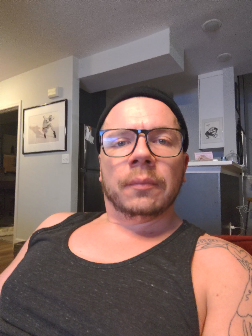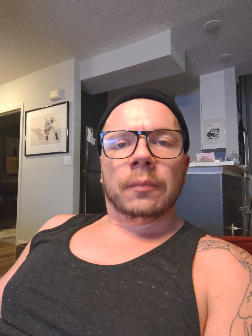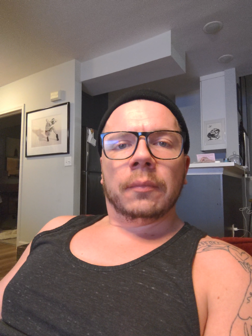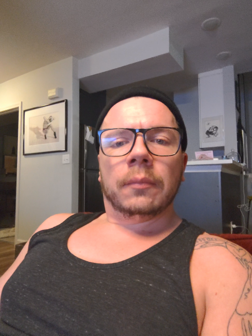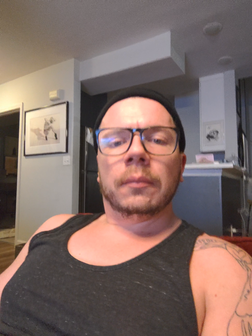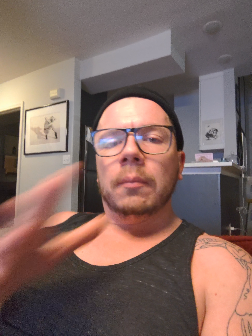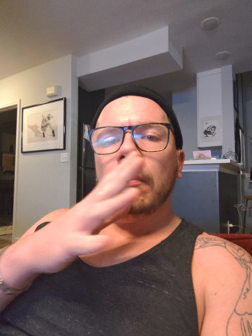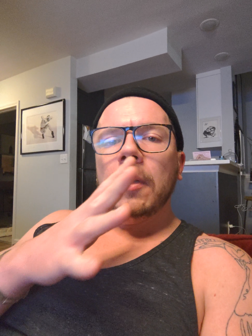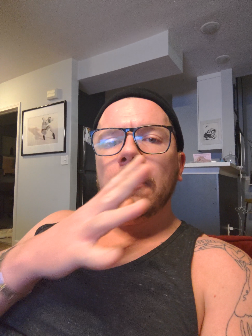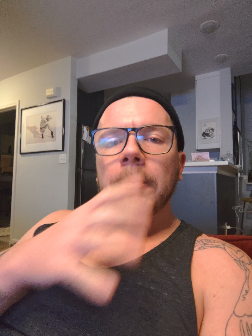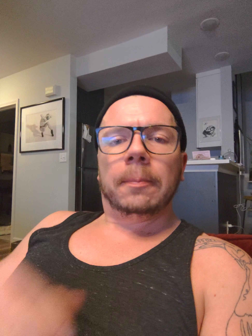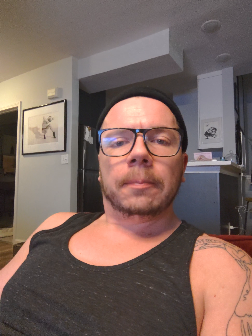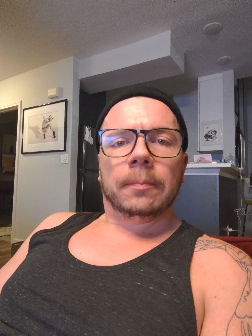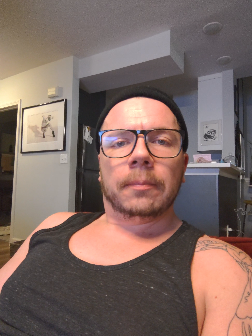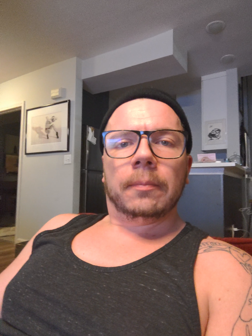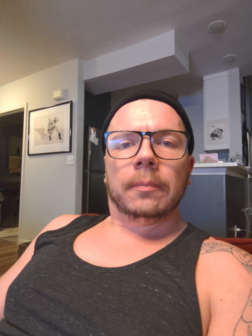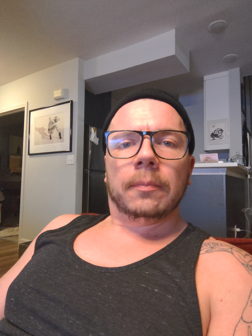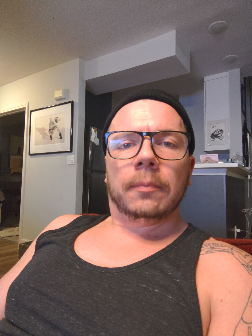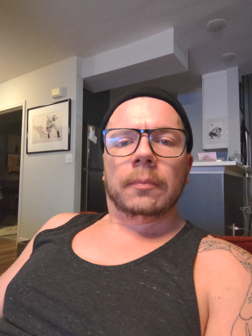mom